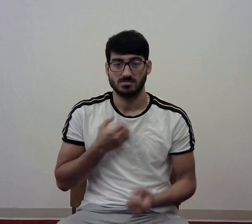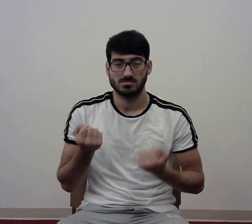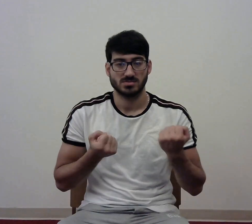avtomobil